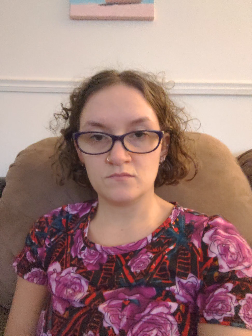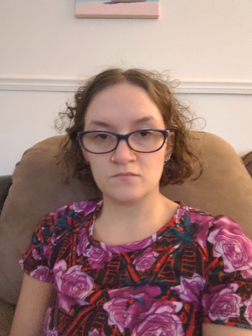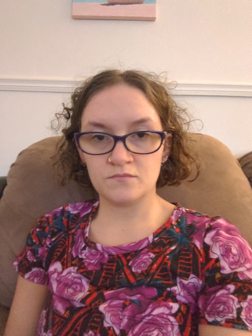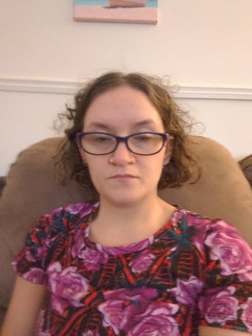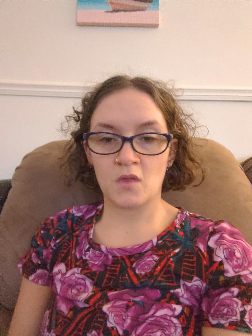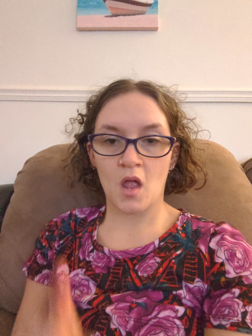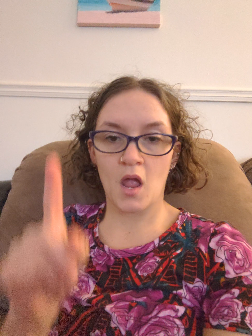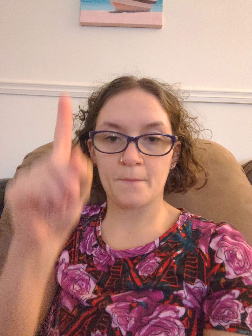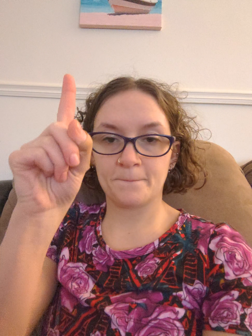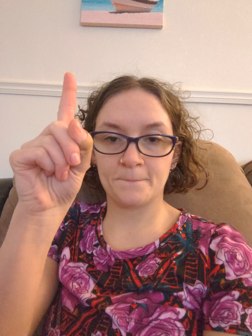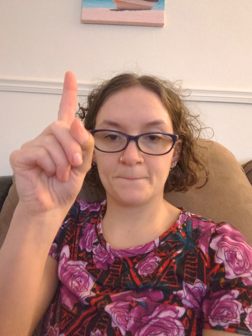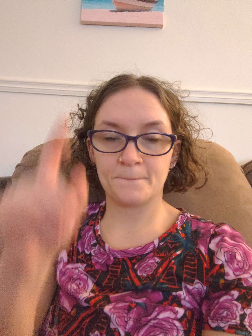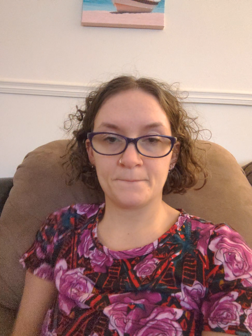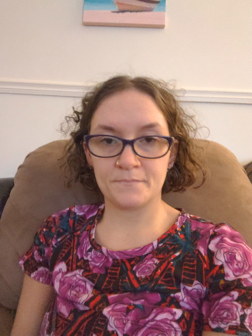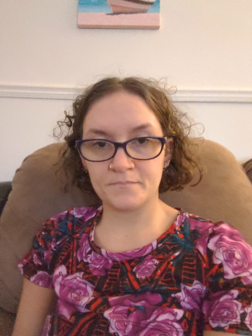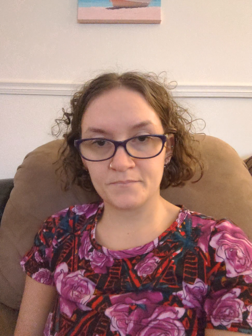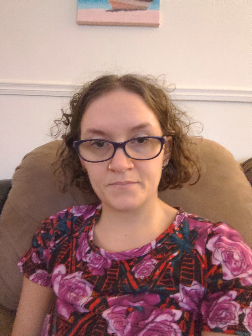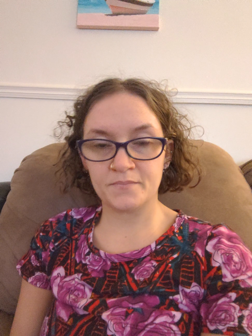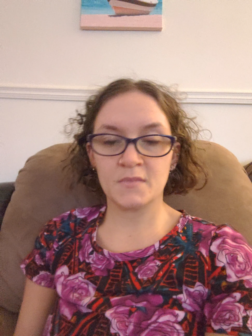up